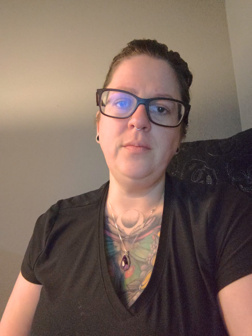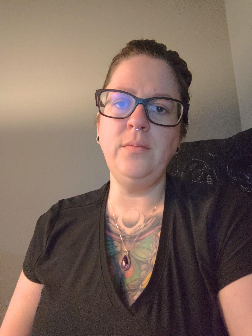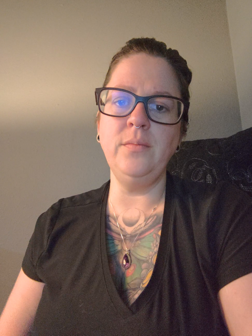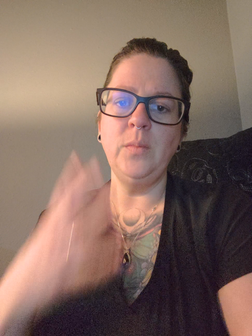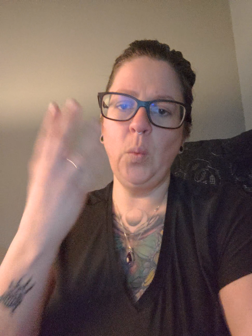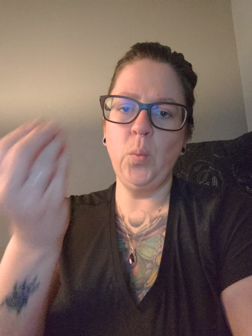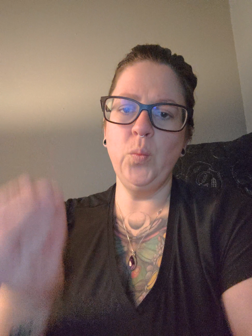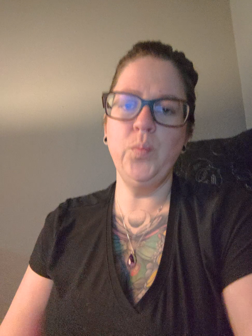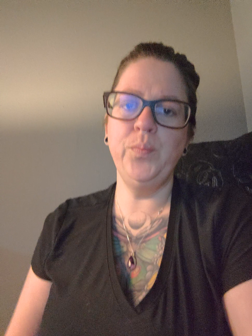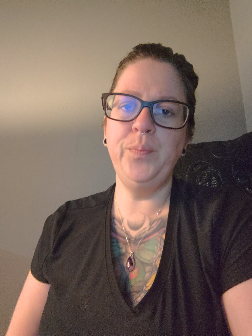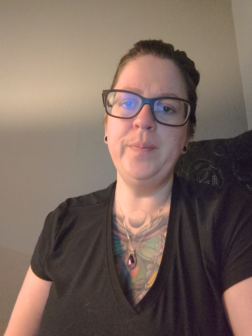go